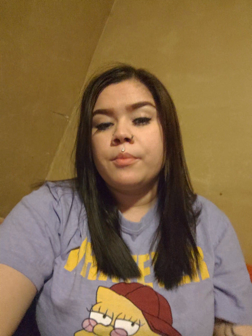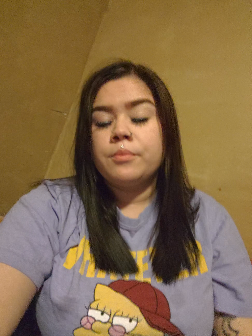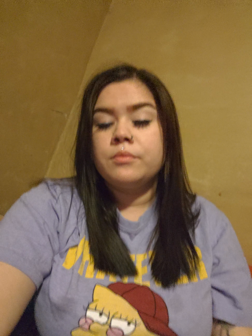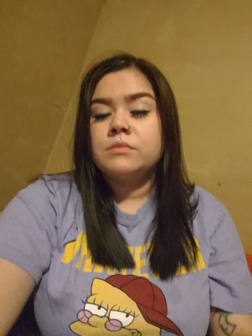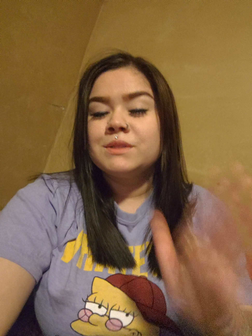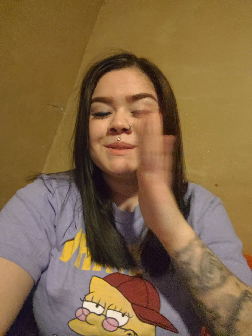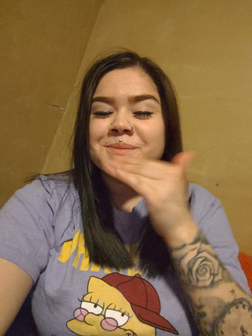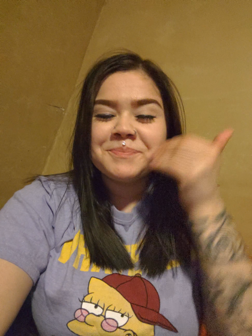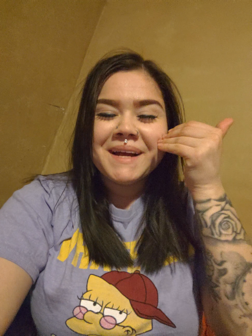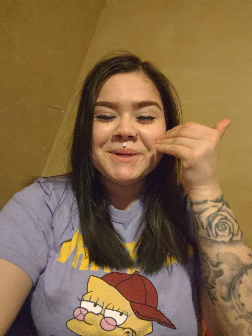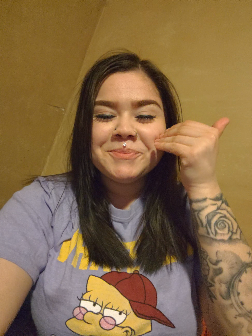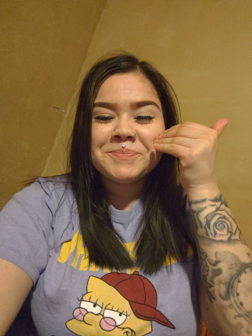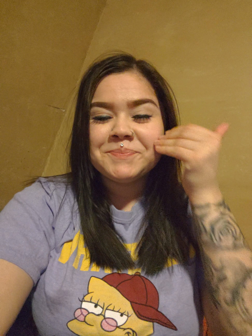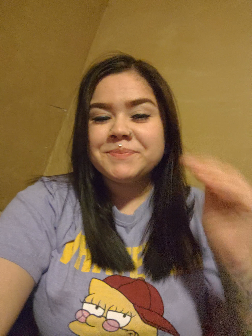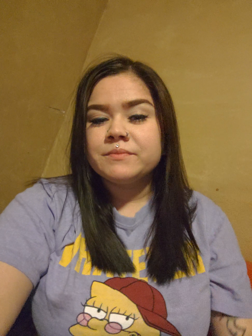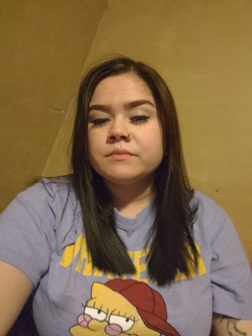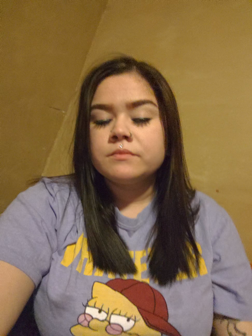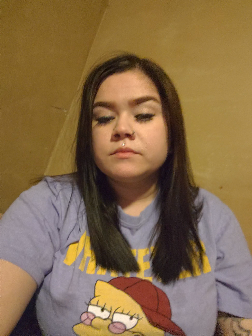smile